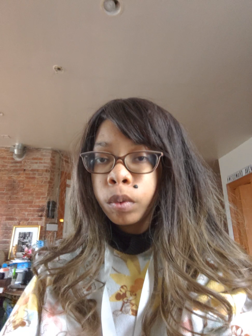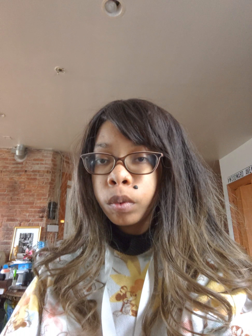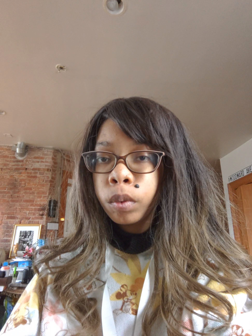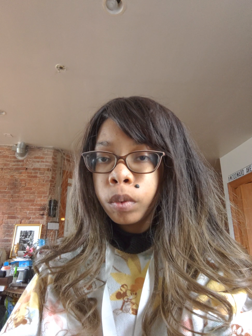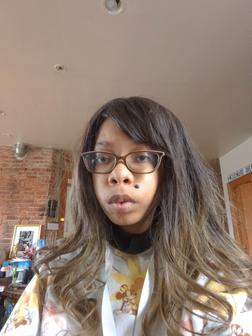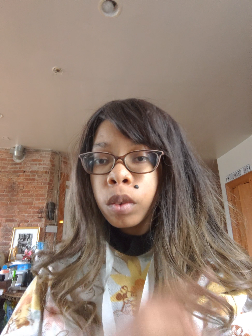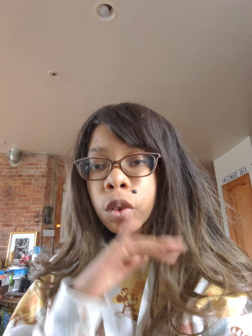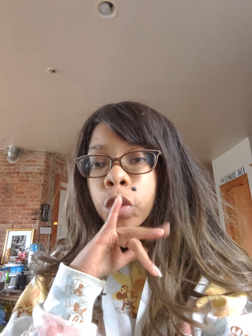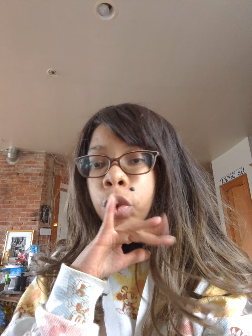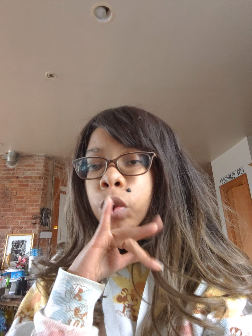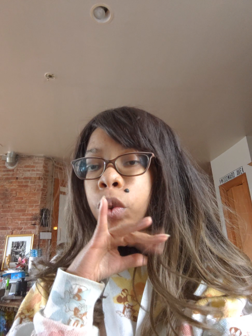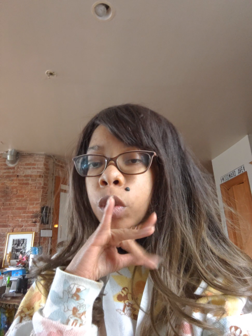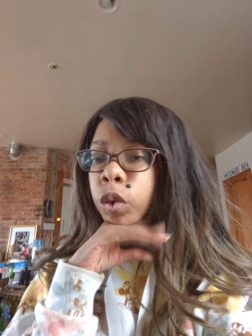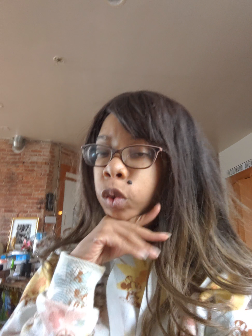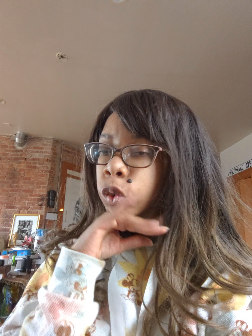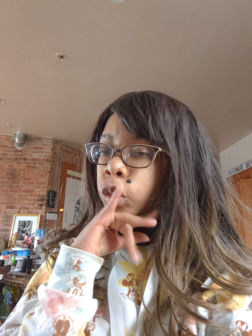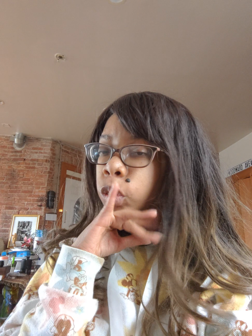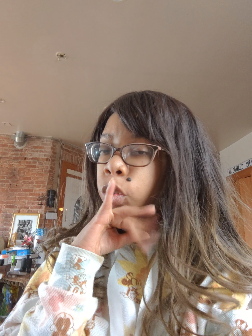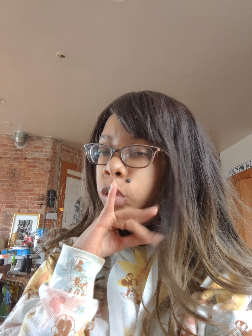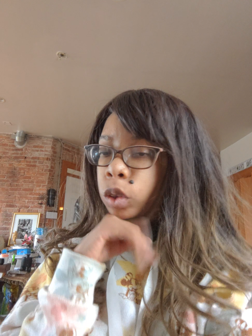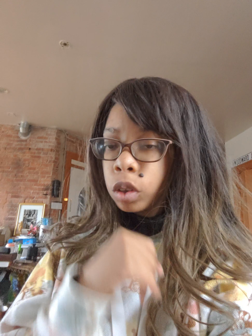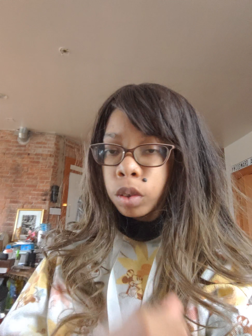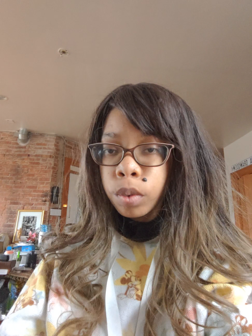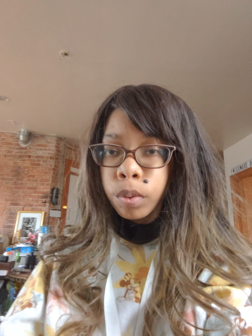dirty